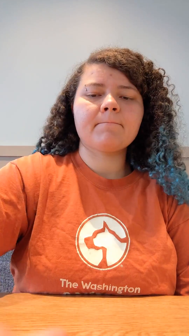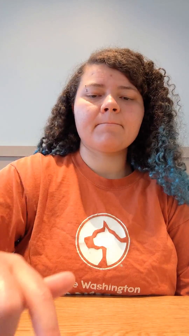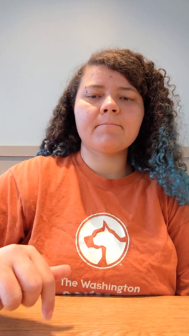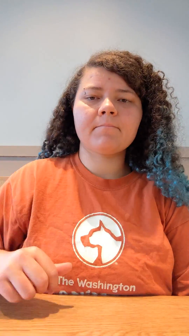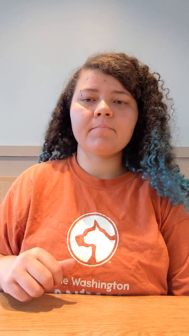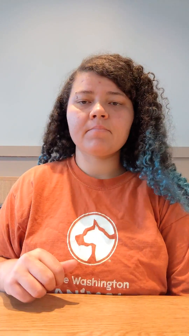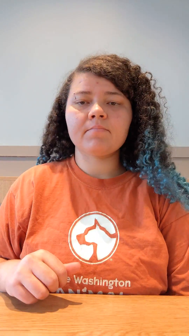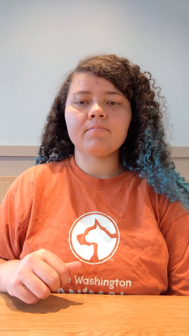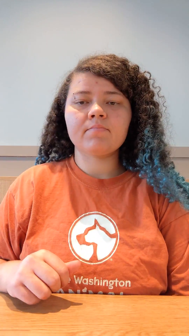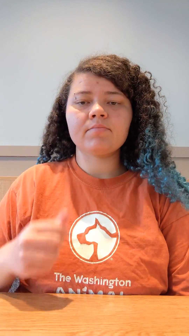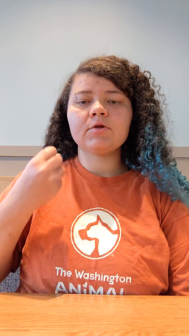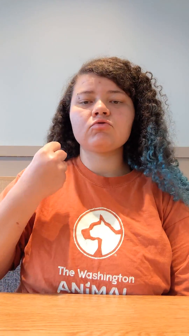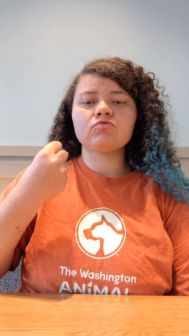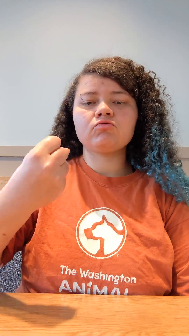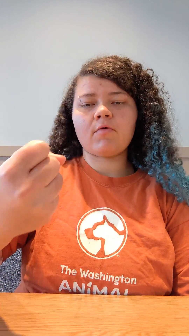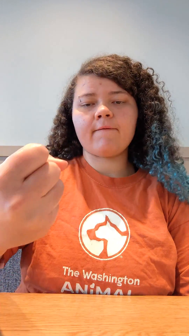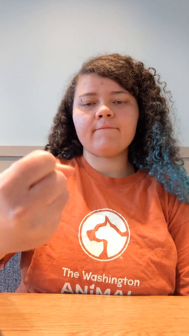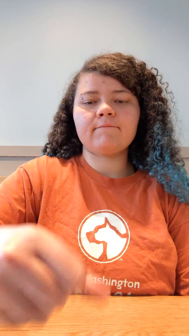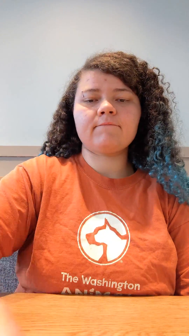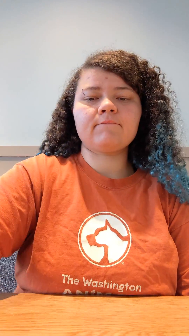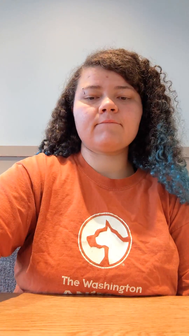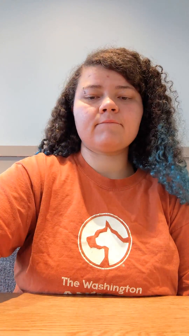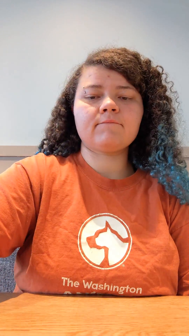drive